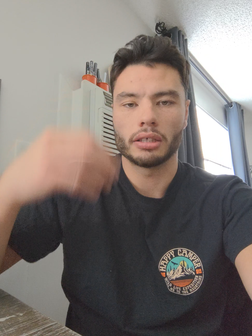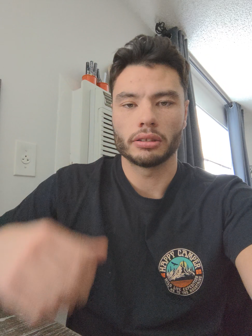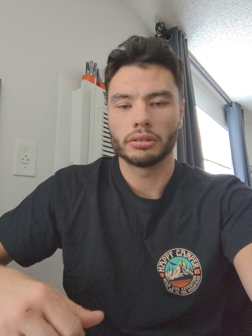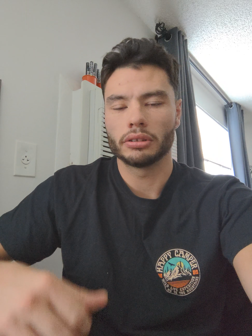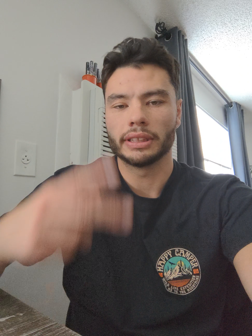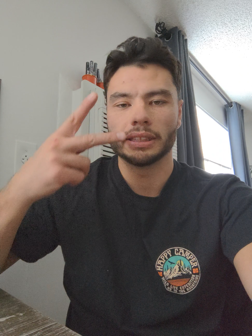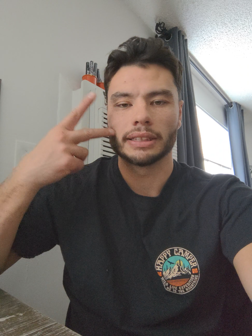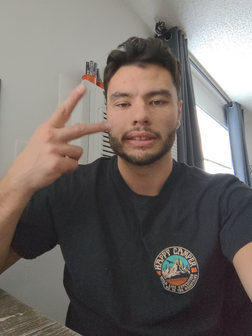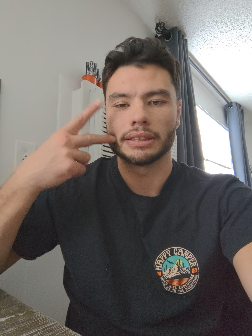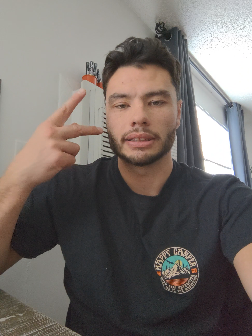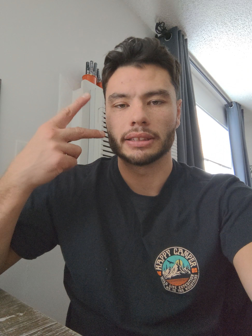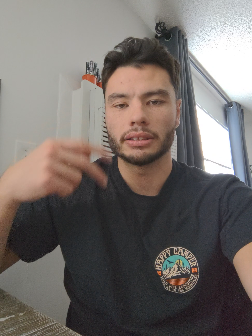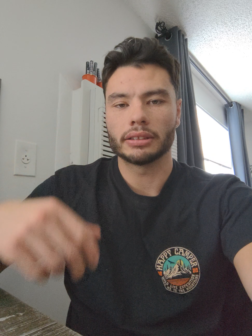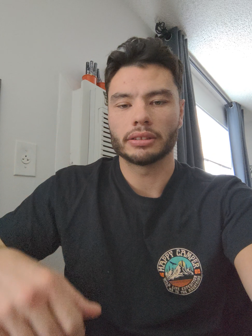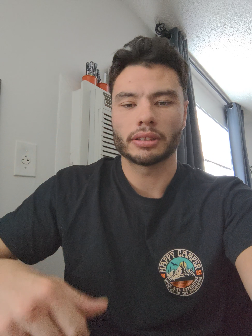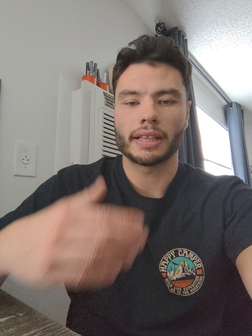kitty